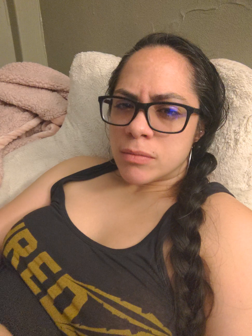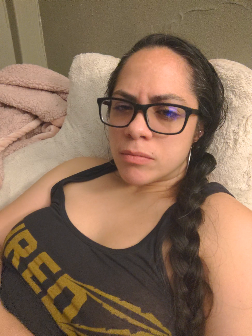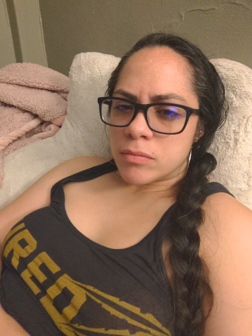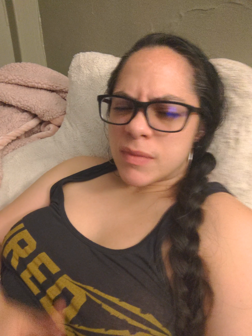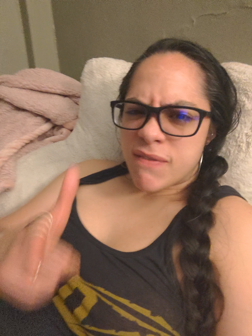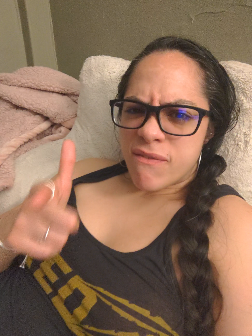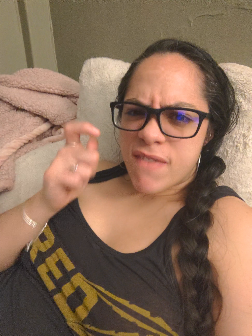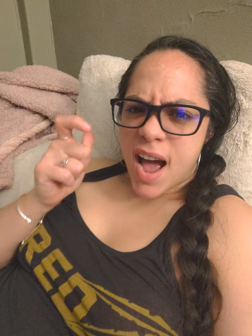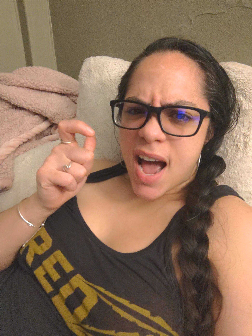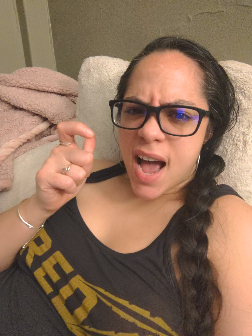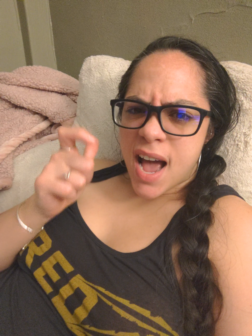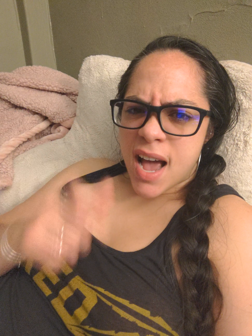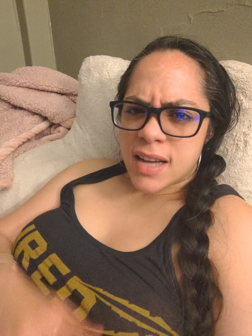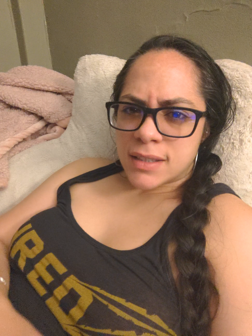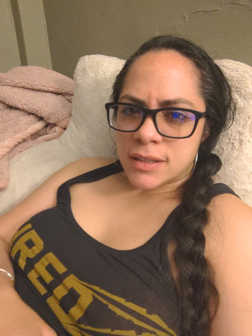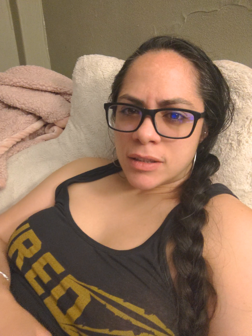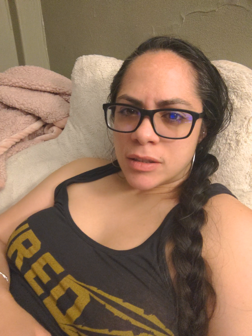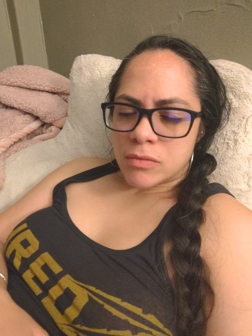fast